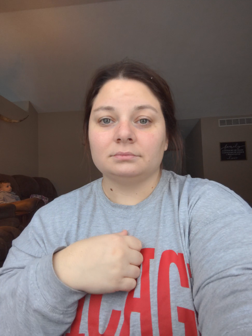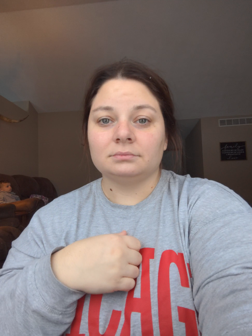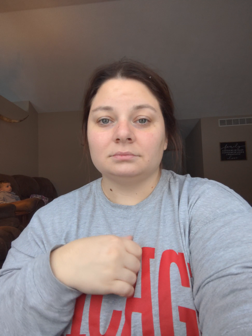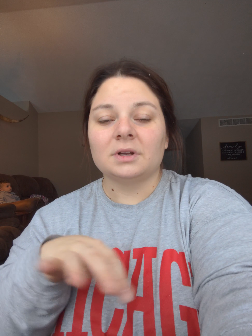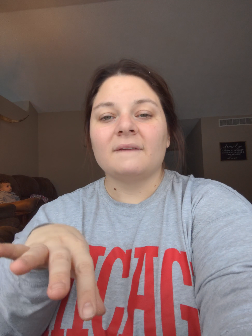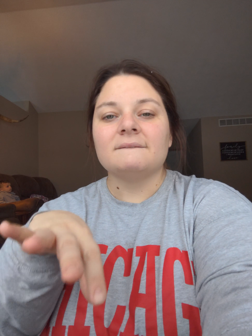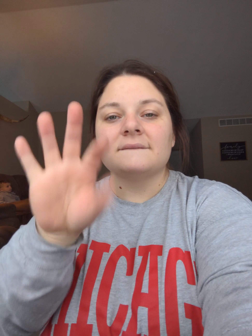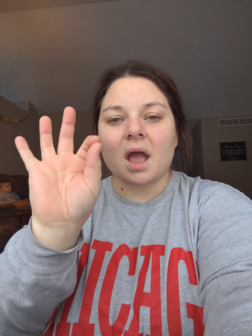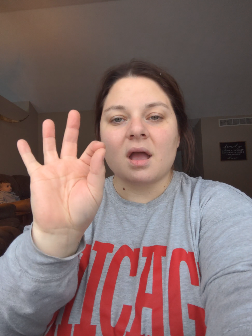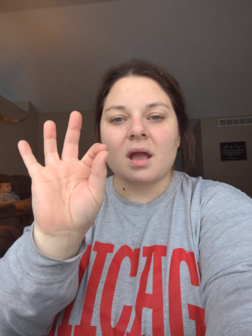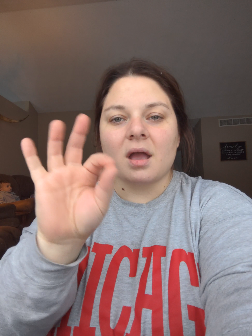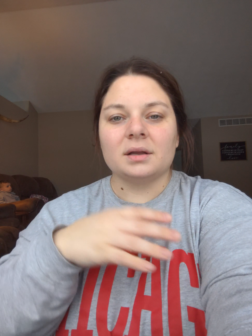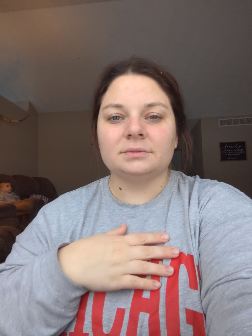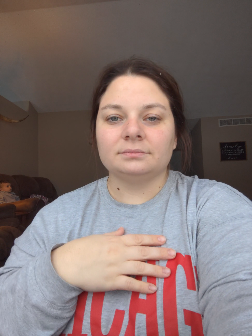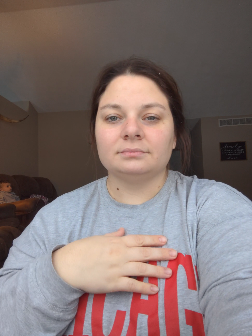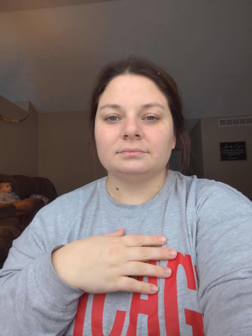find